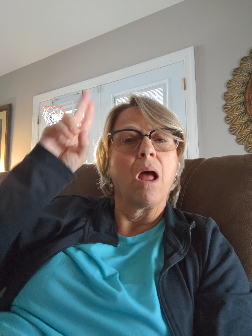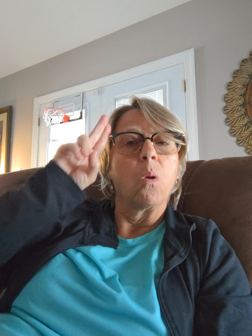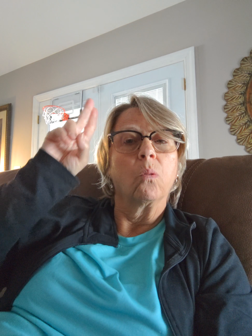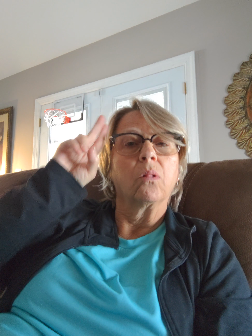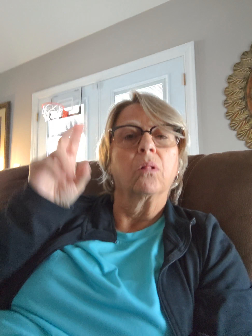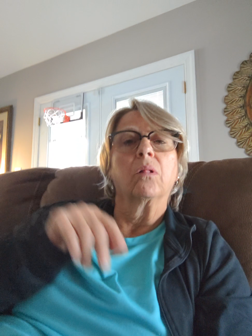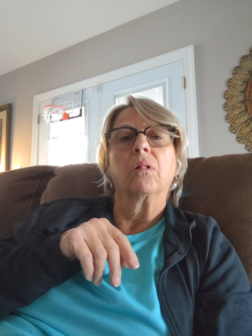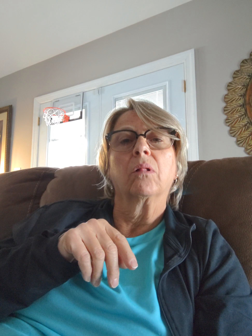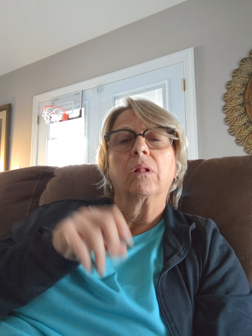uncle